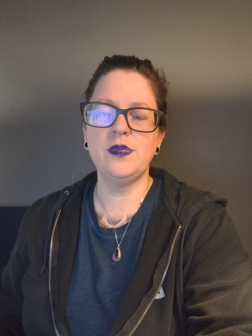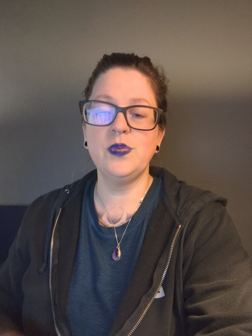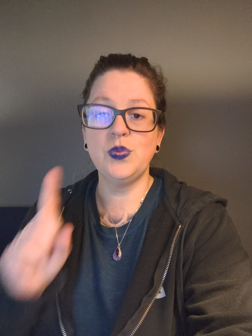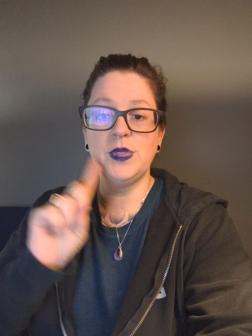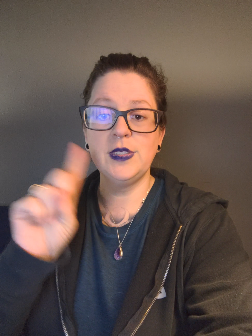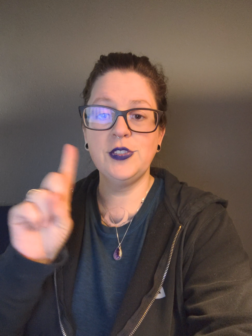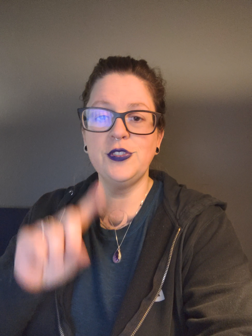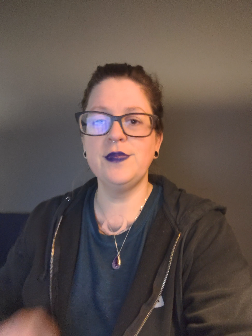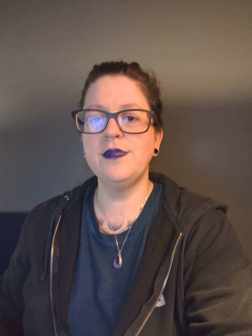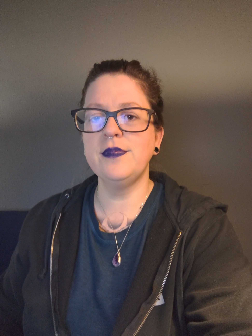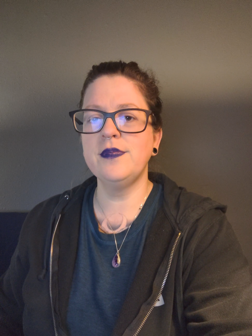where